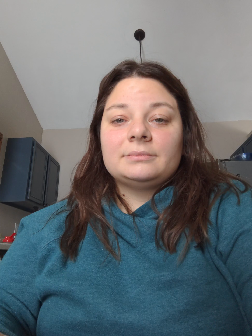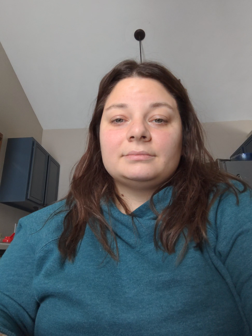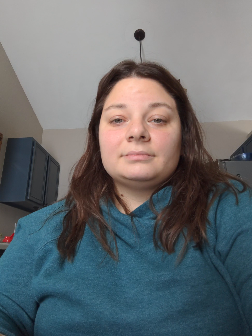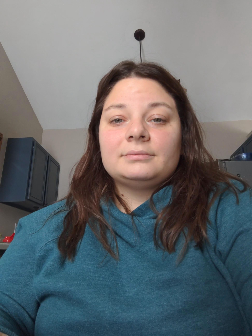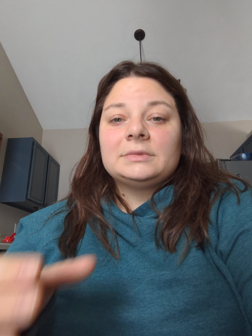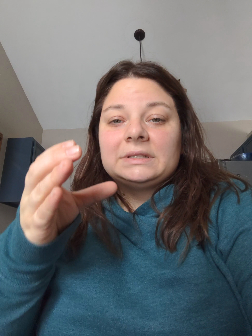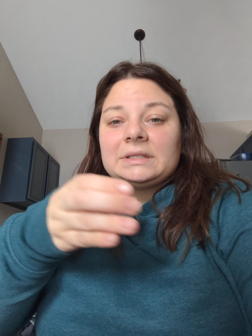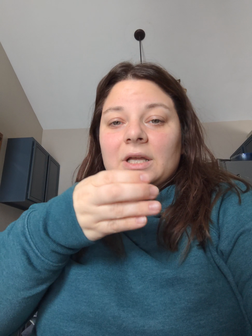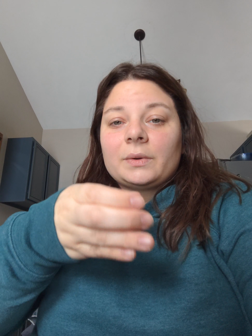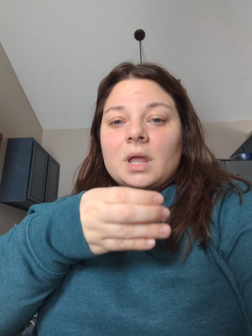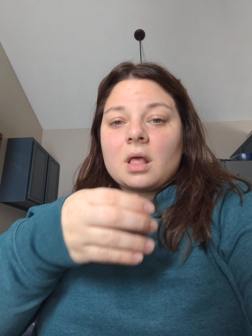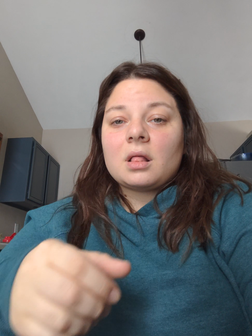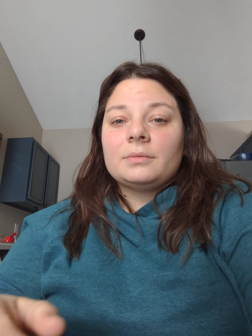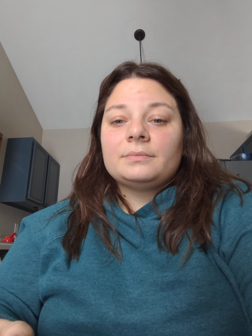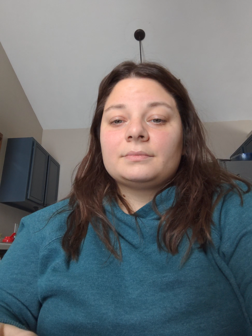cereal